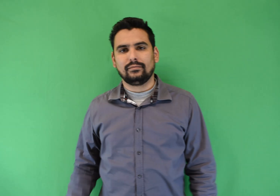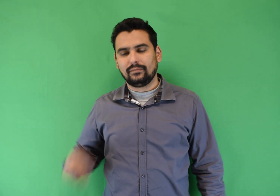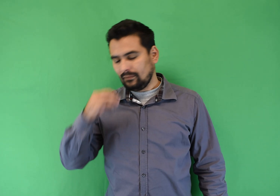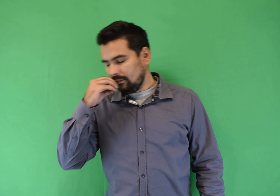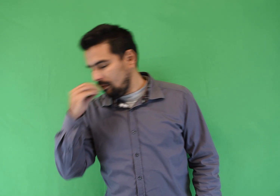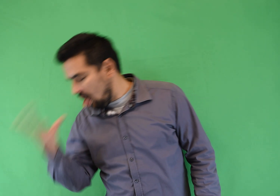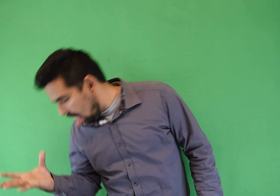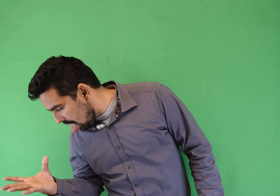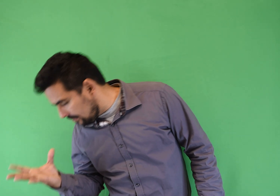vómito